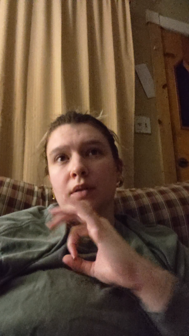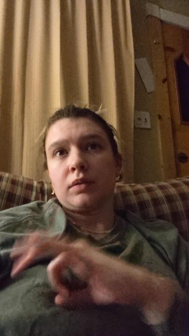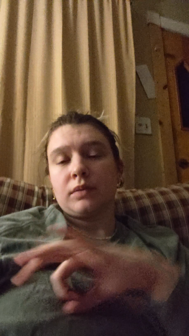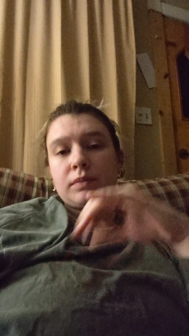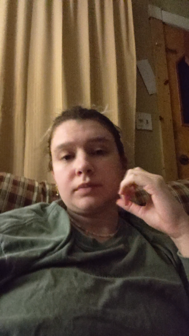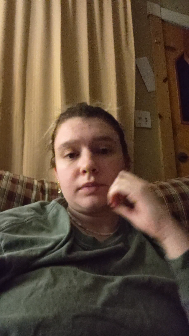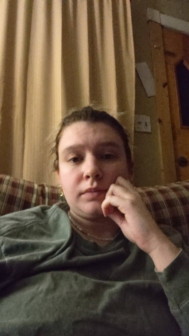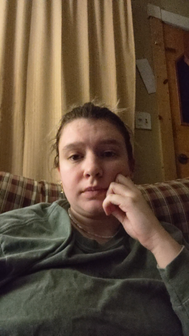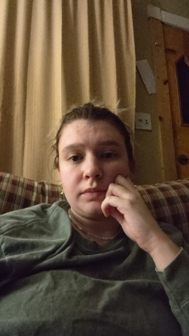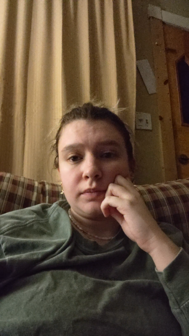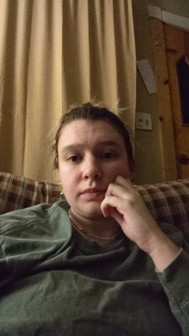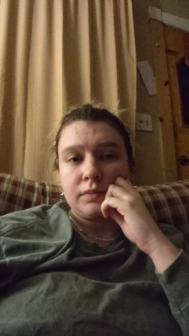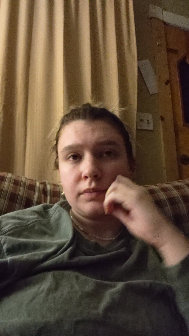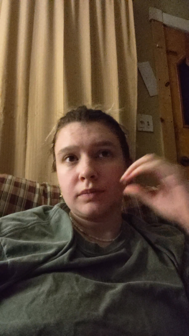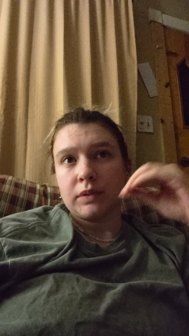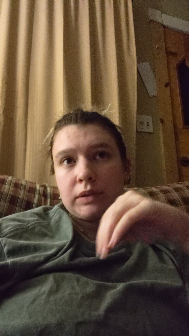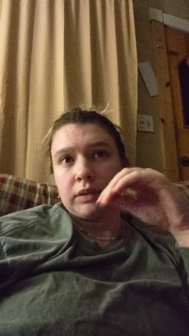inside